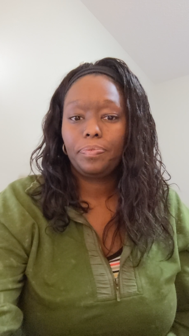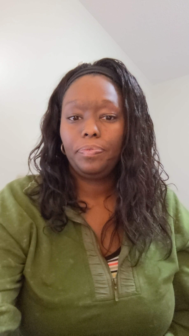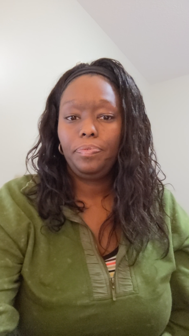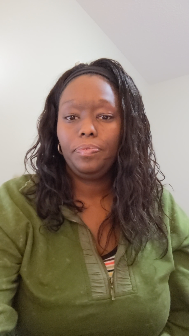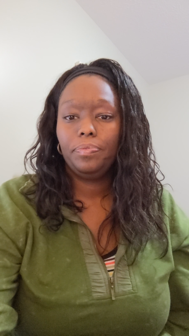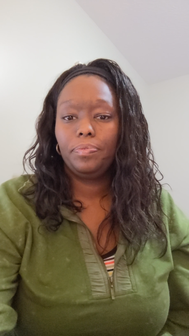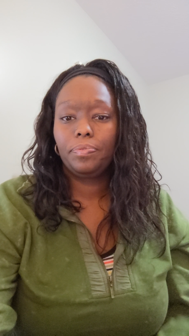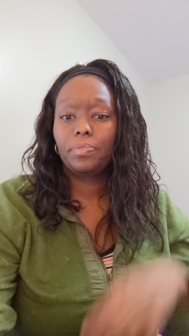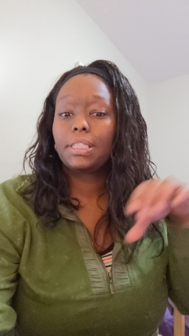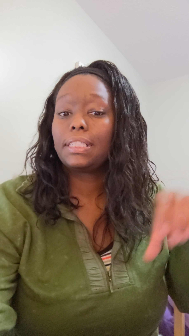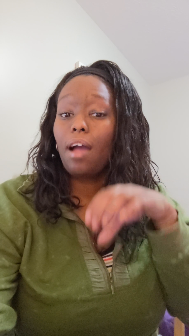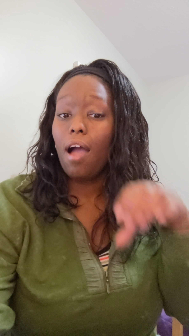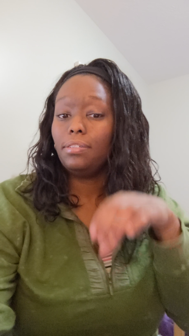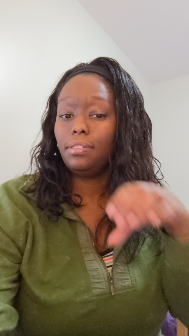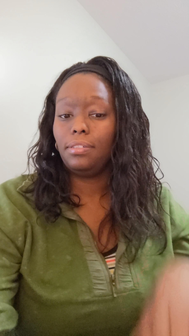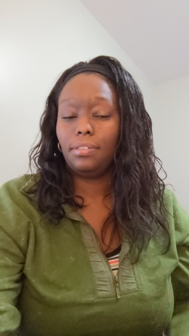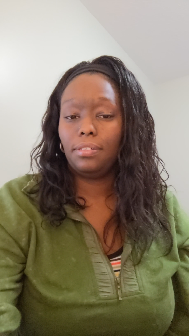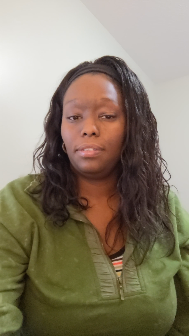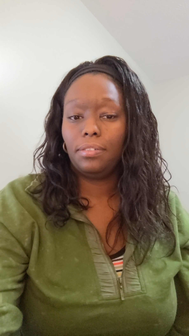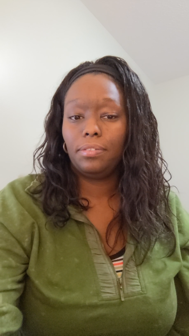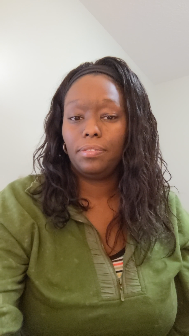does